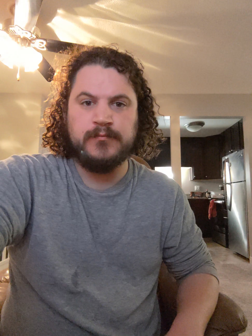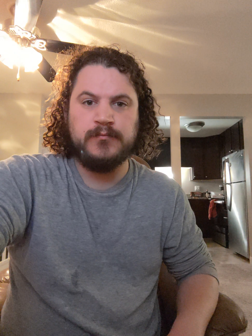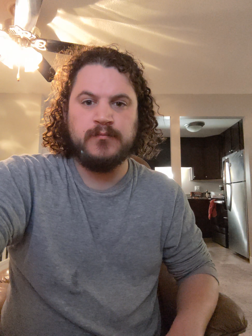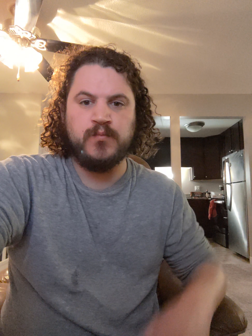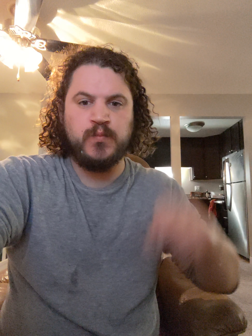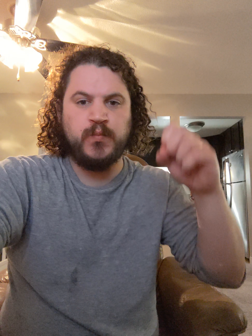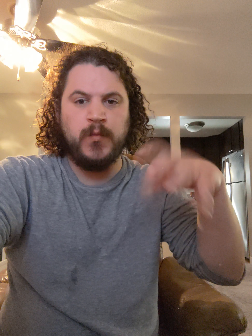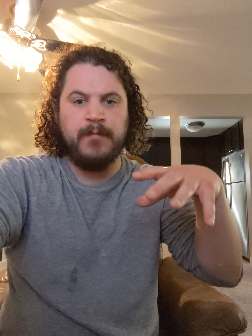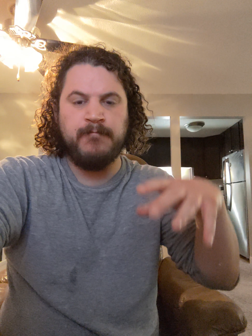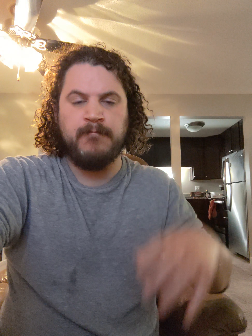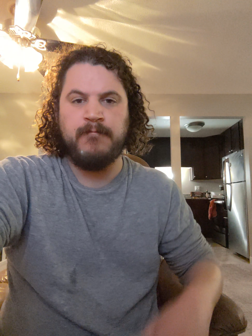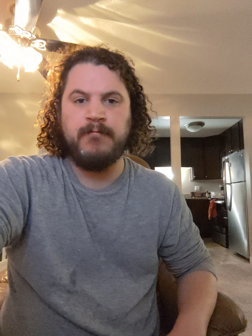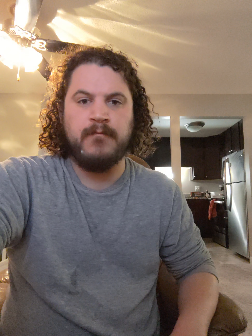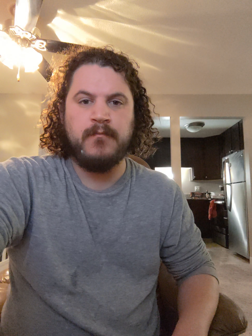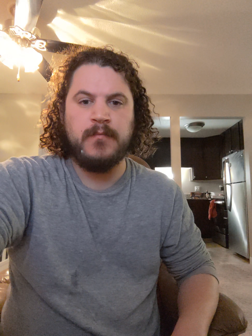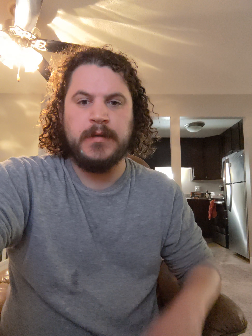drop